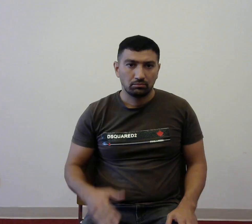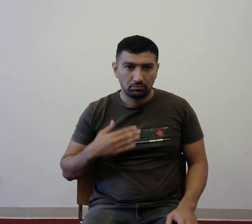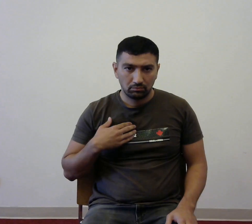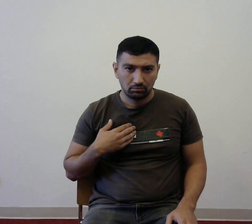mən